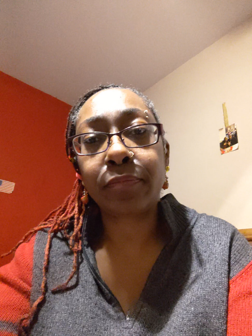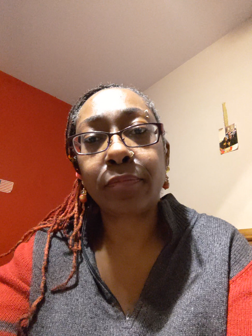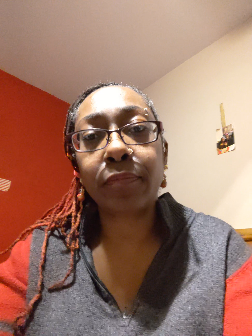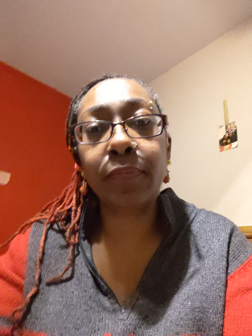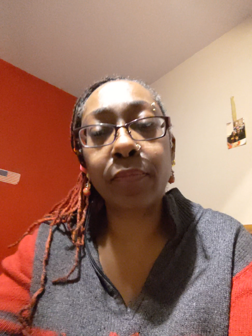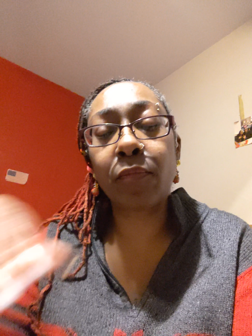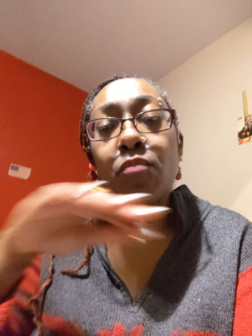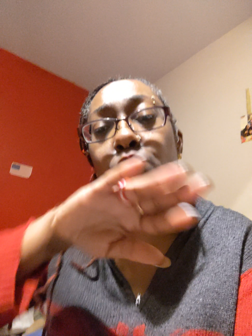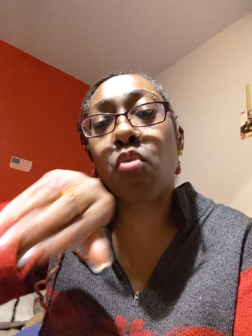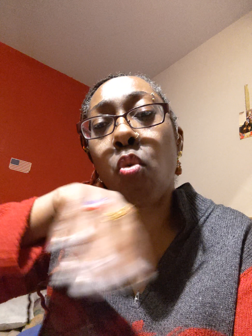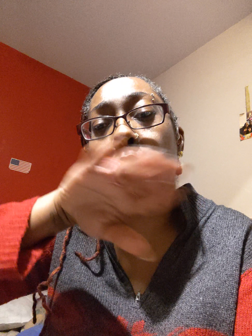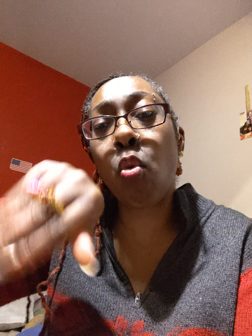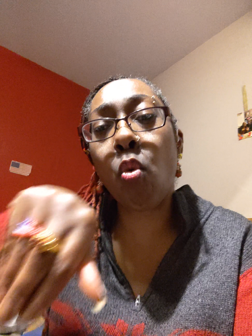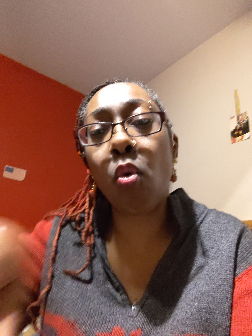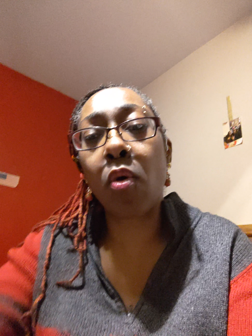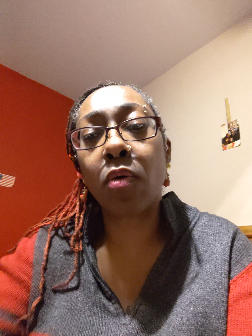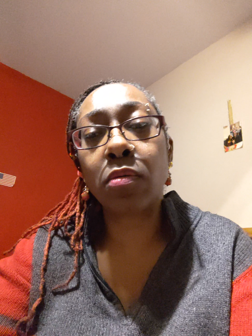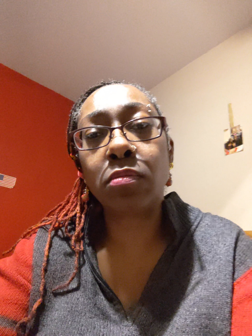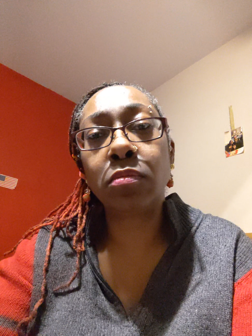pool